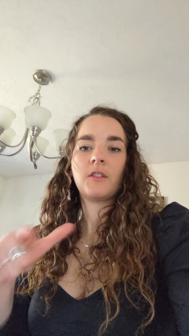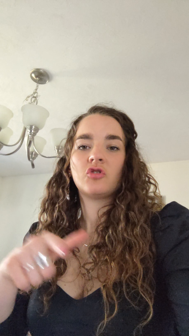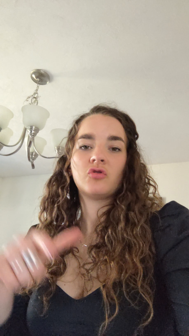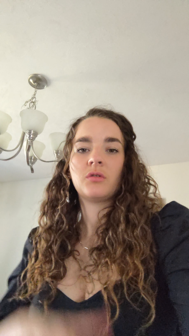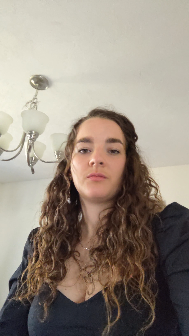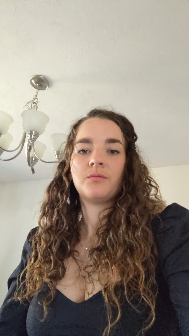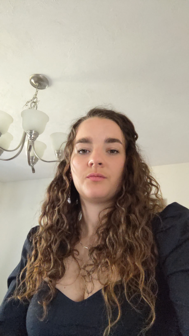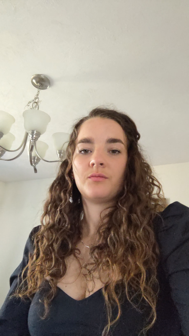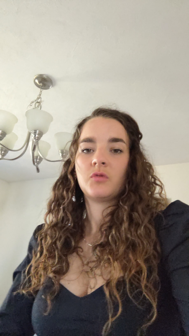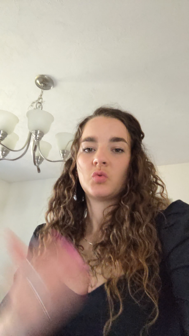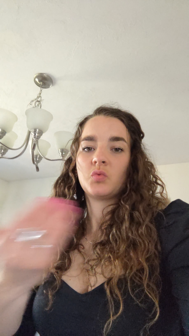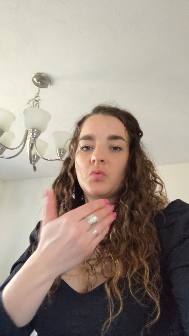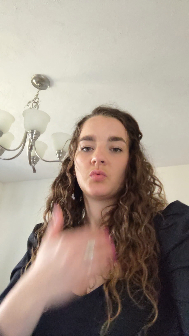new